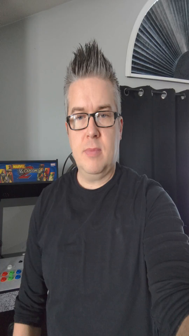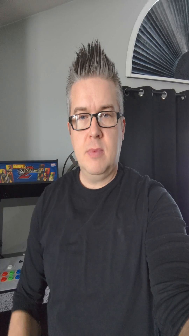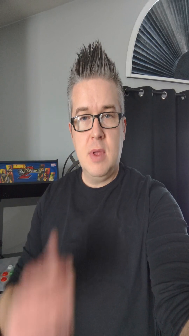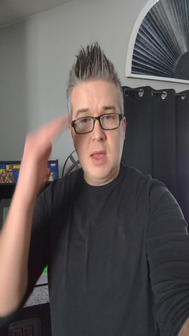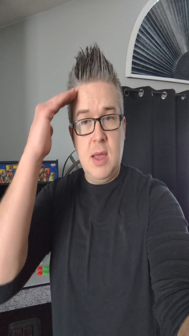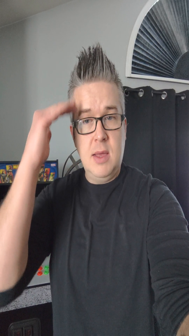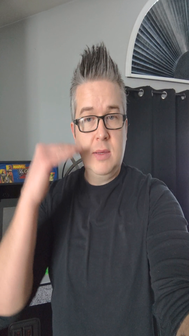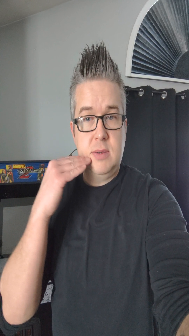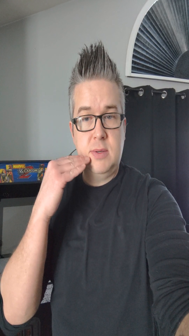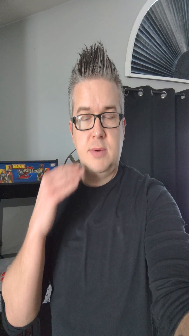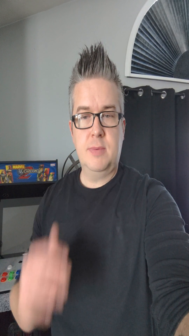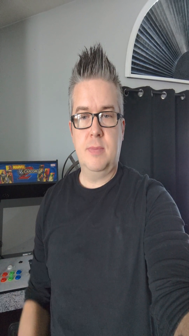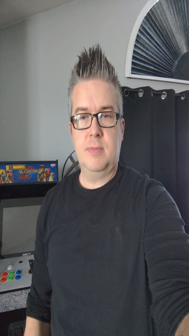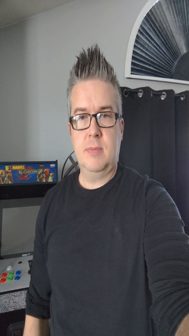head